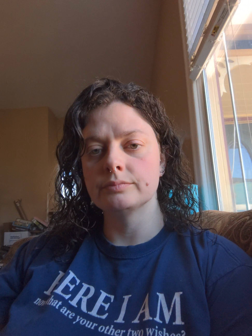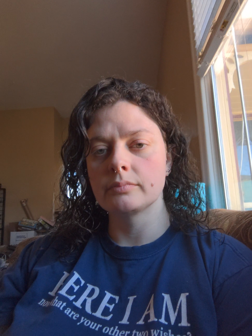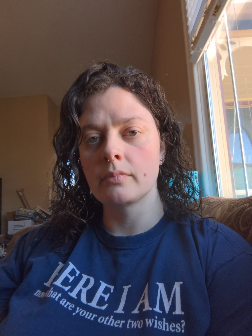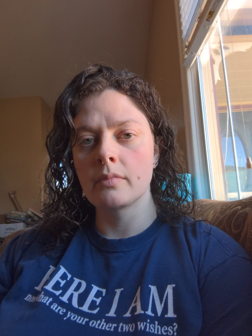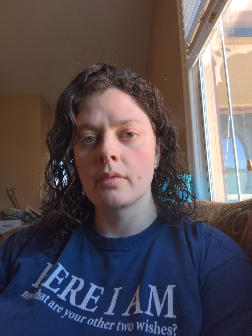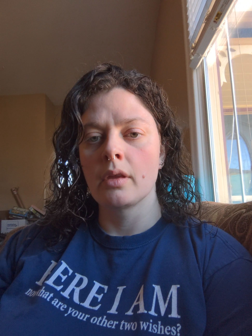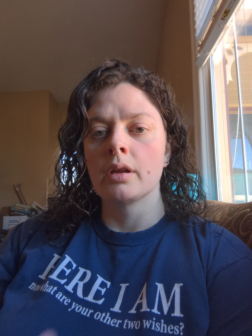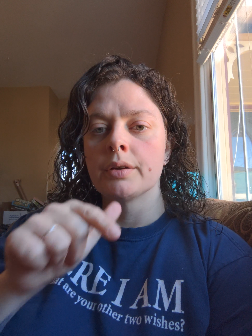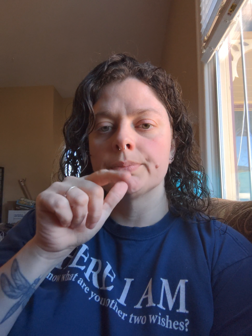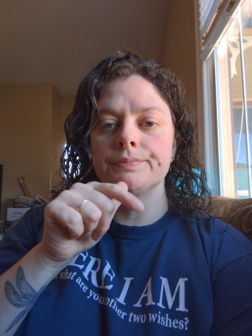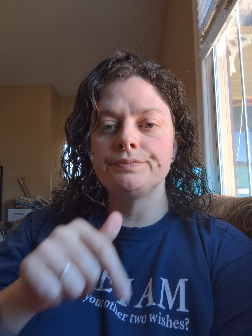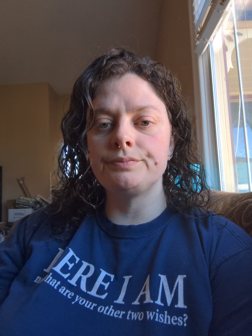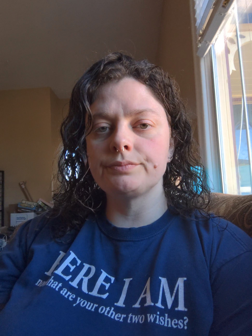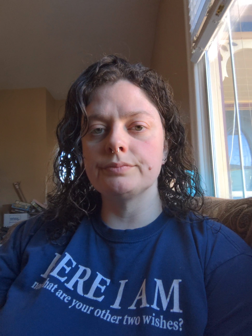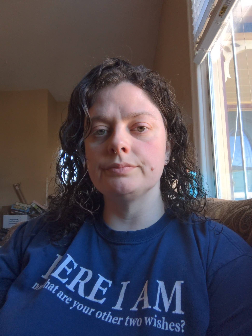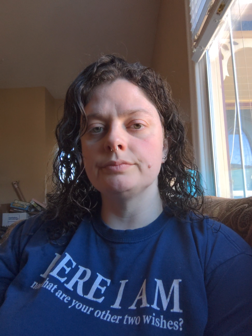who